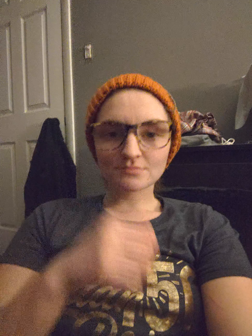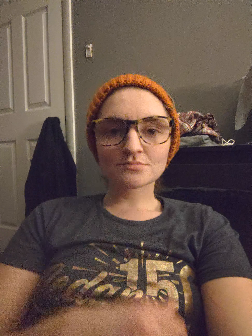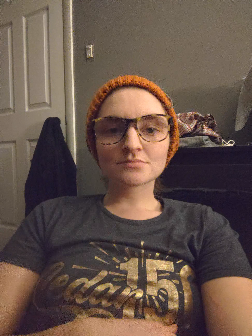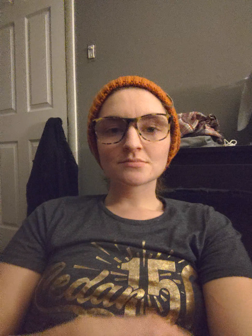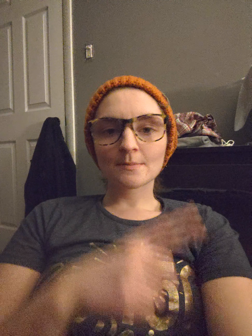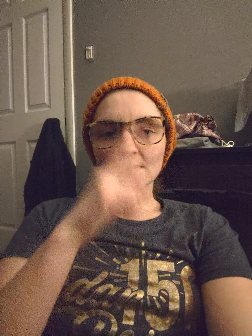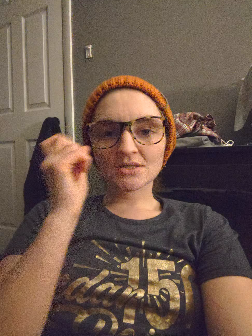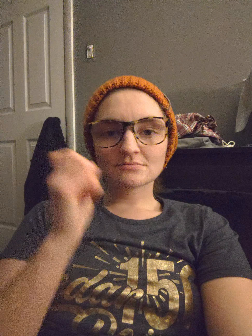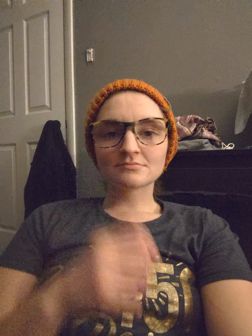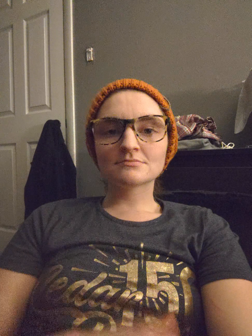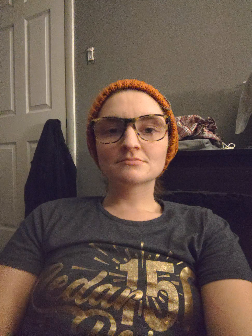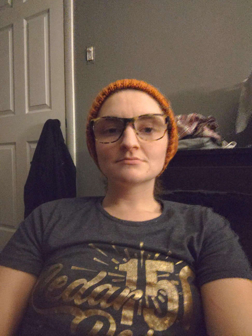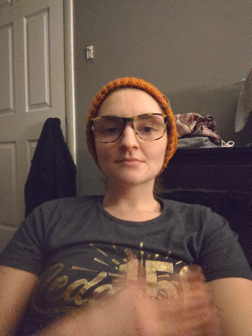because